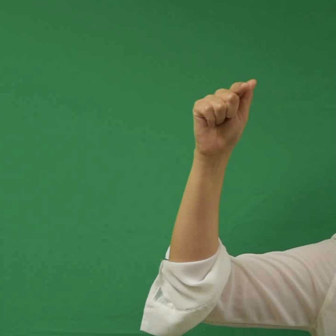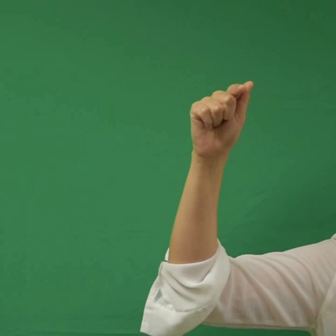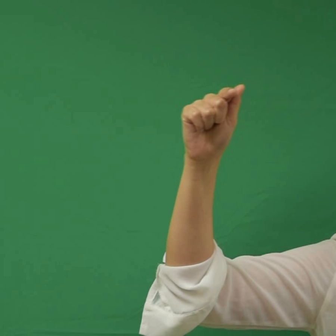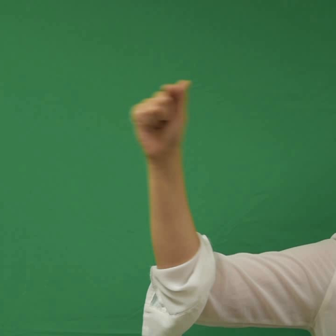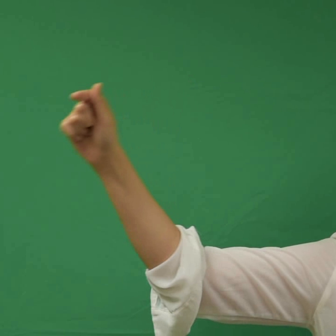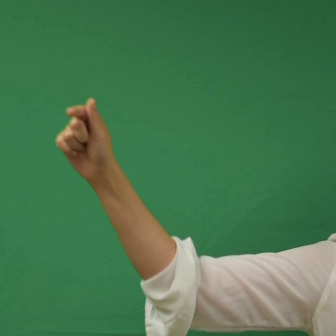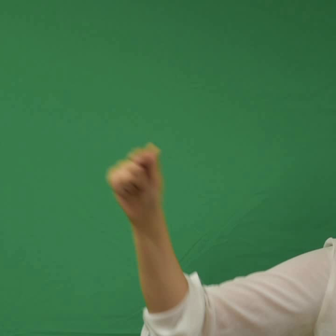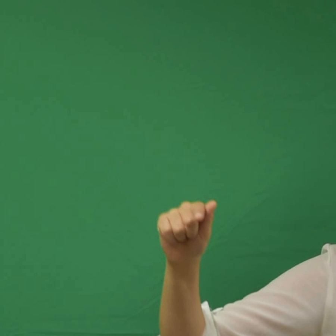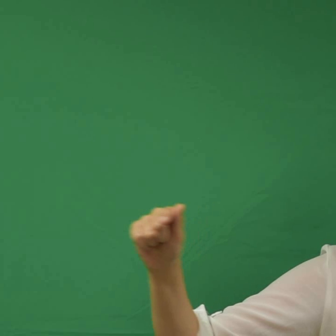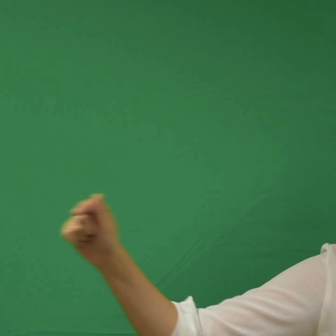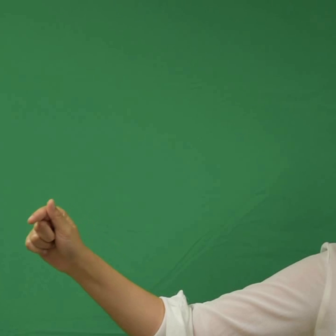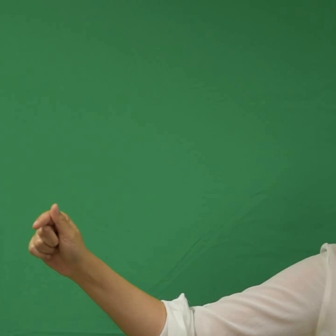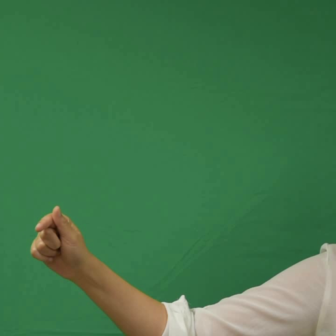Z